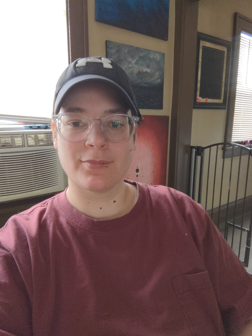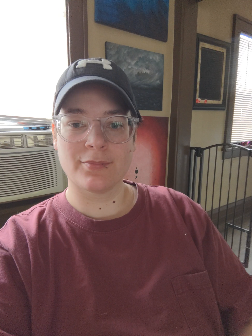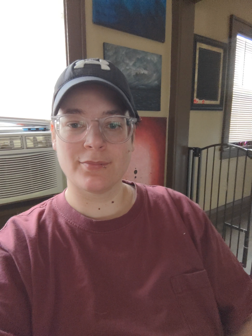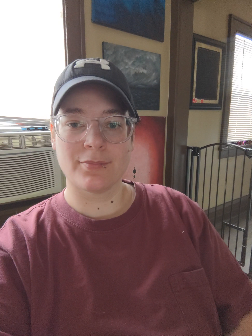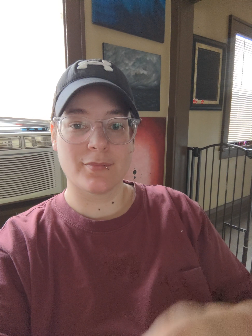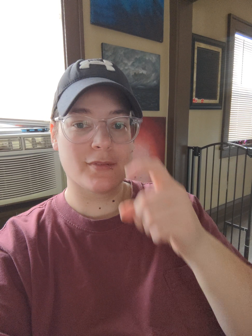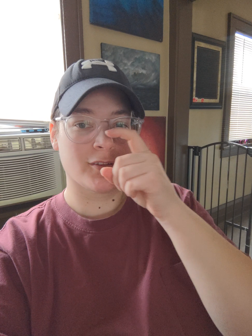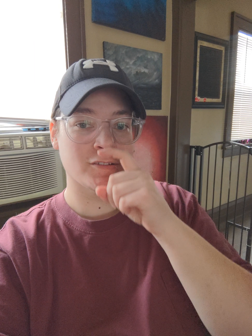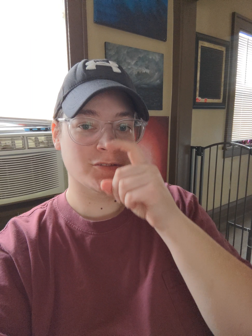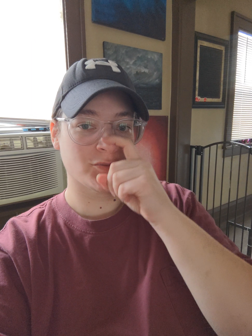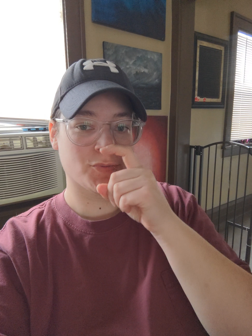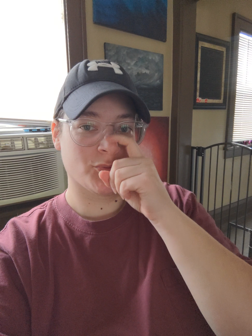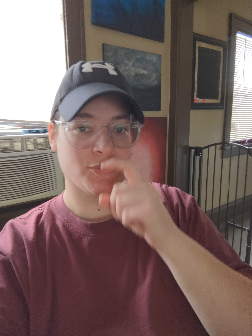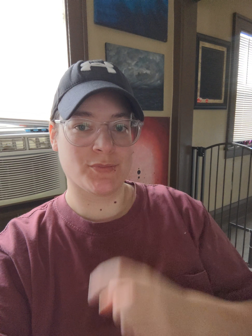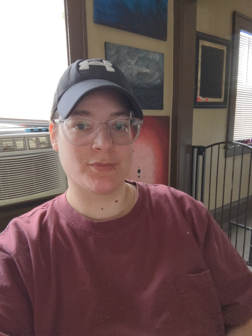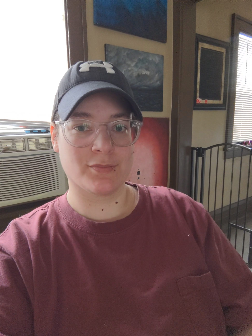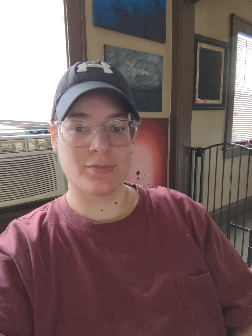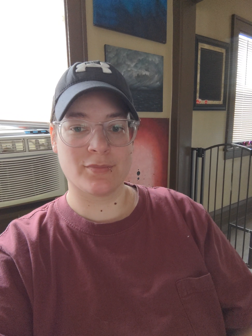doll